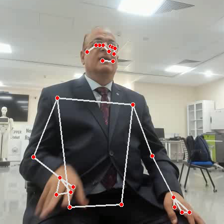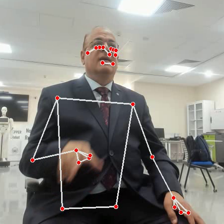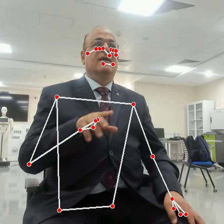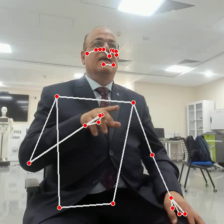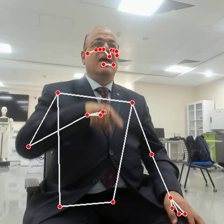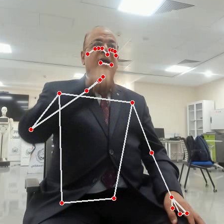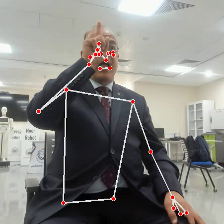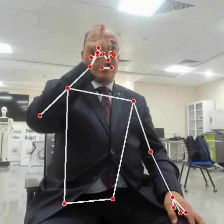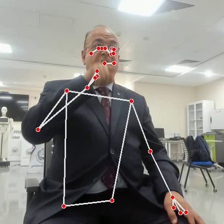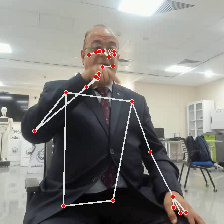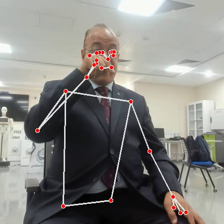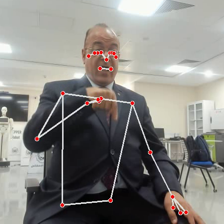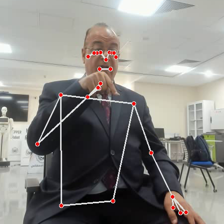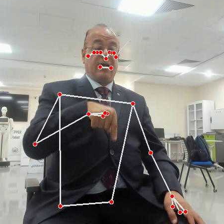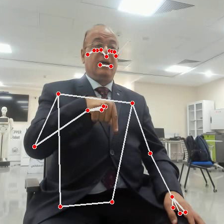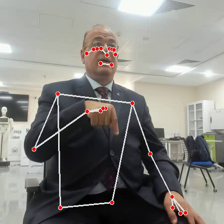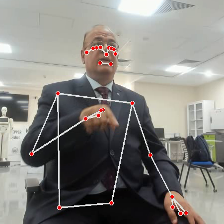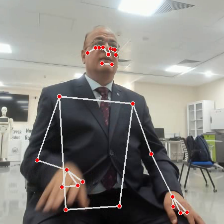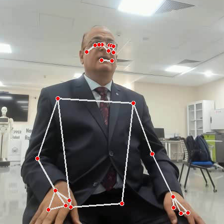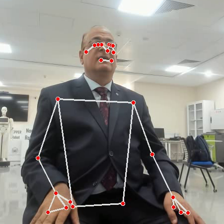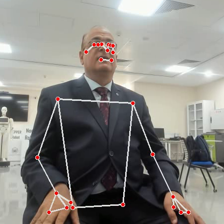elnhrda